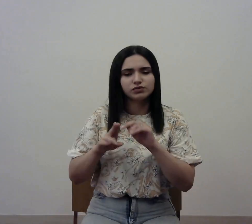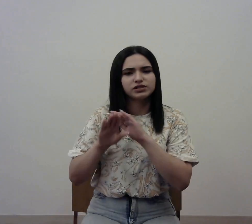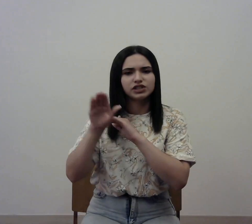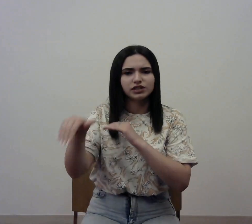getmək